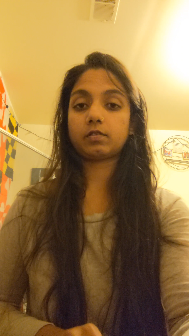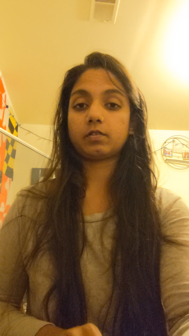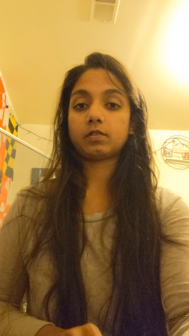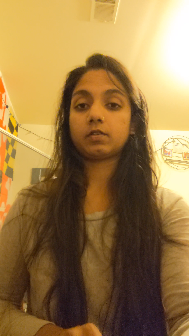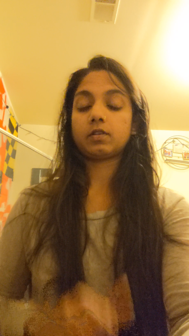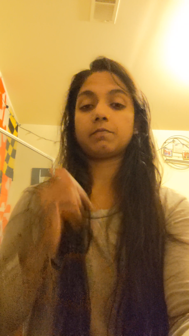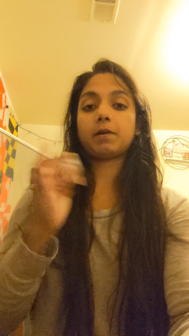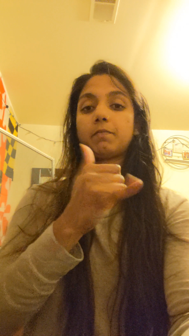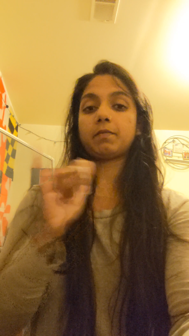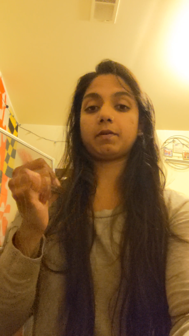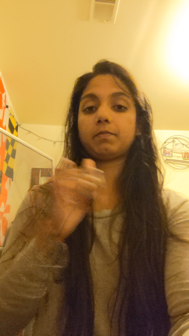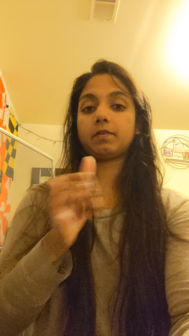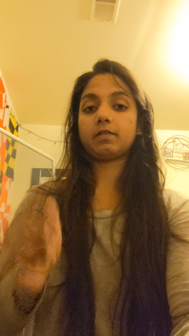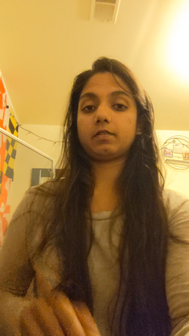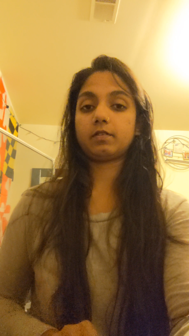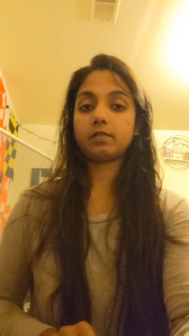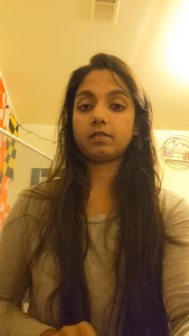play